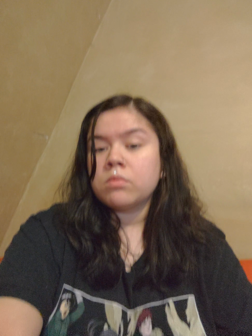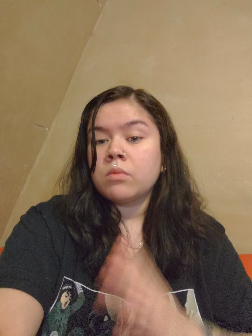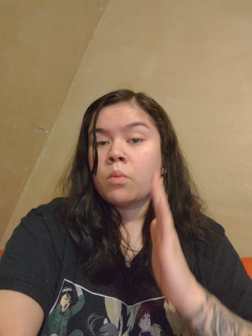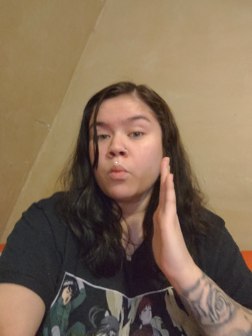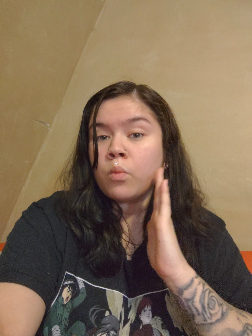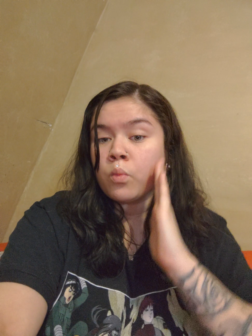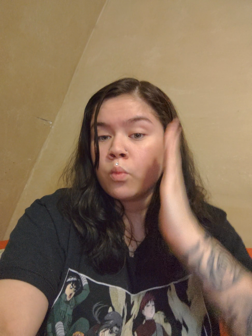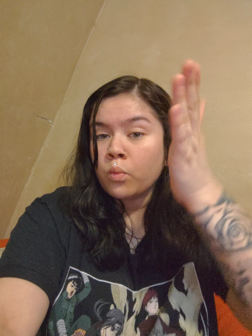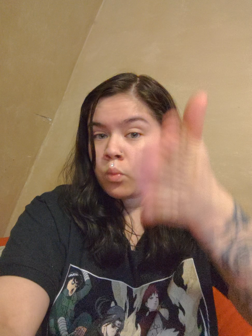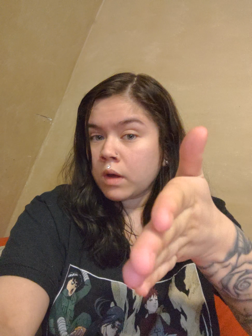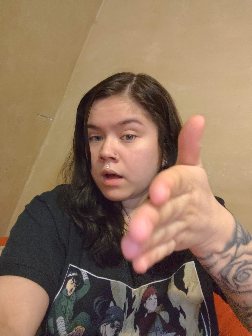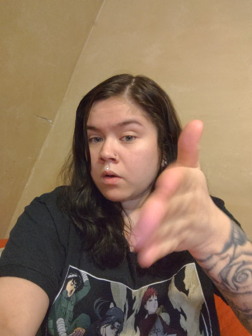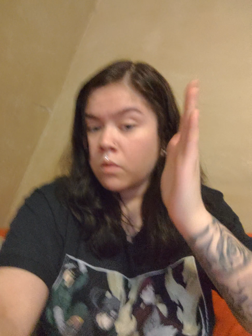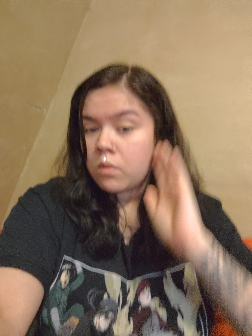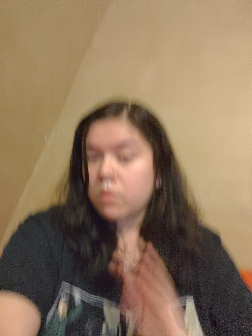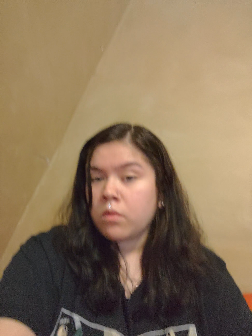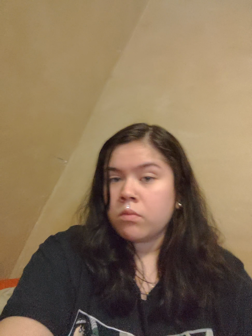hello